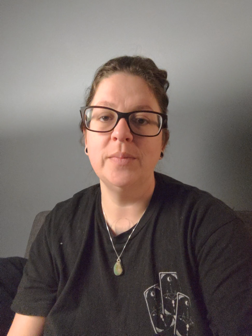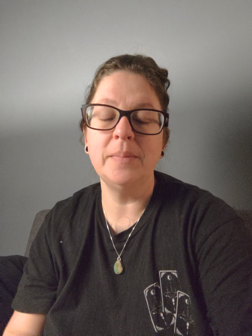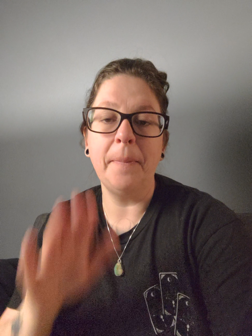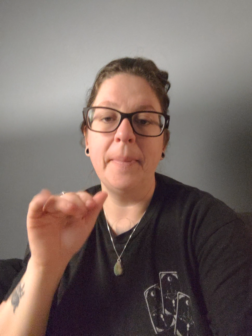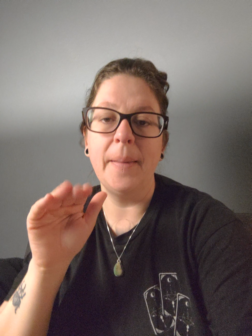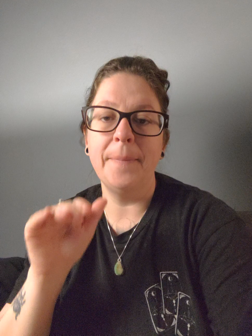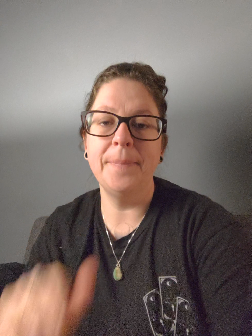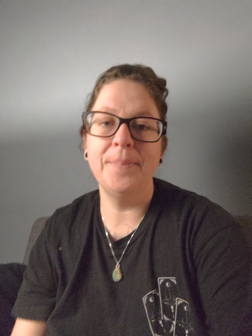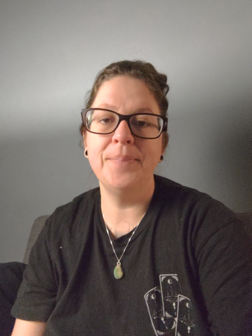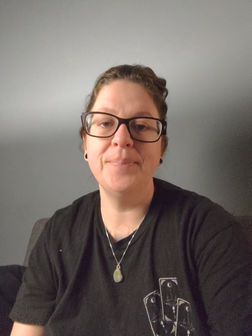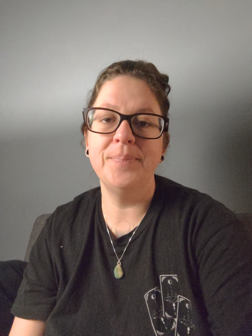bye